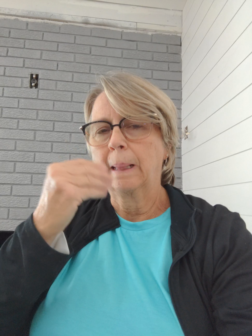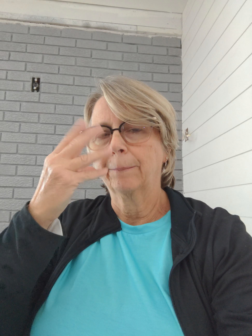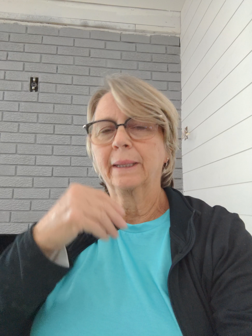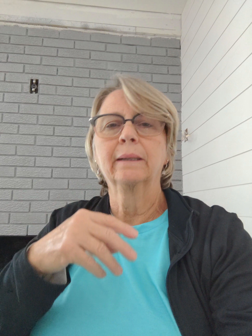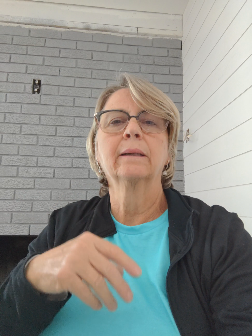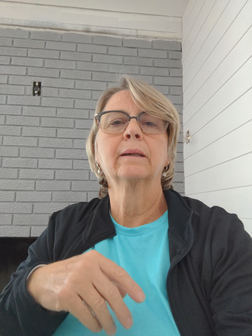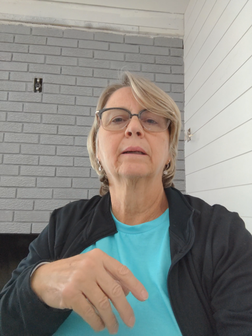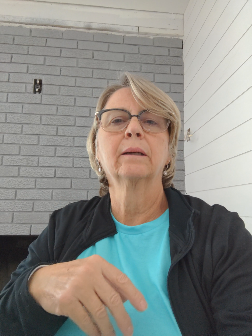sleepy